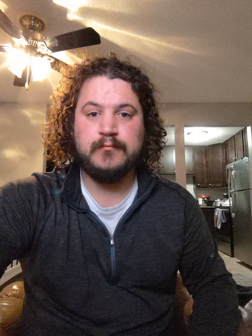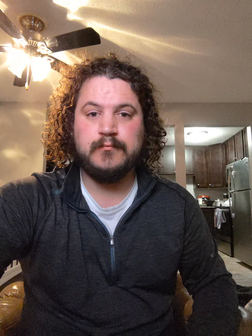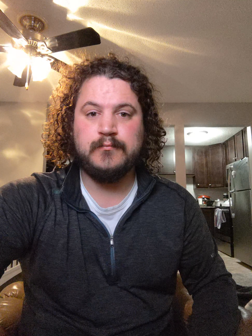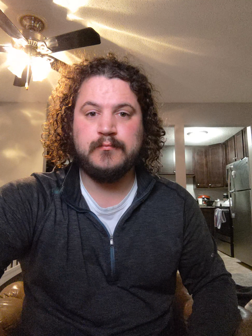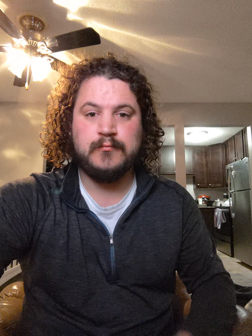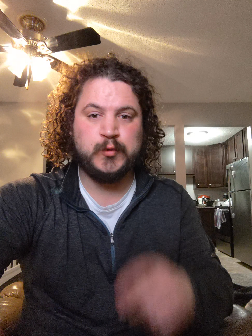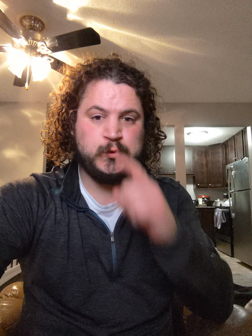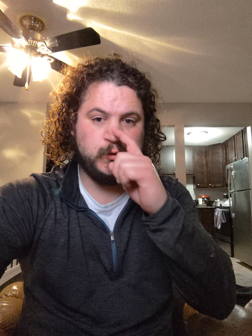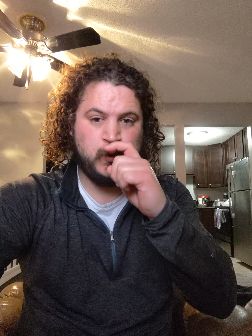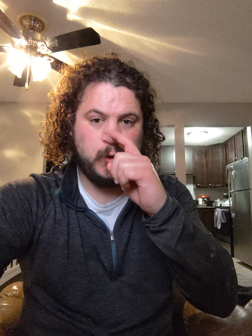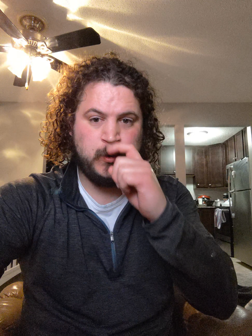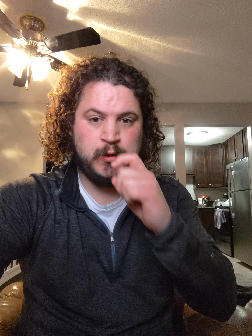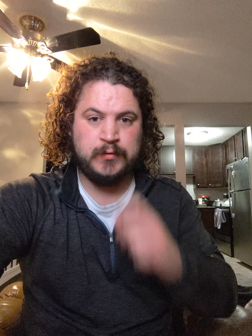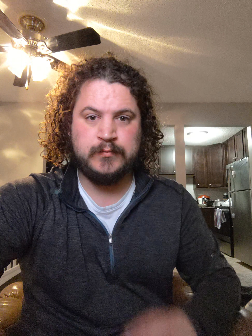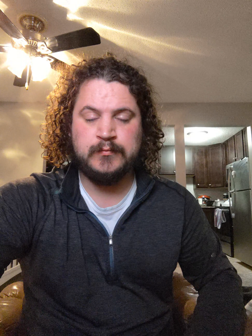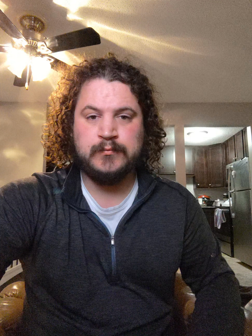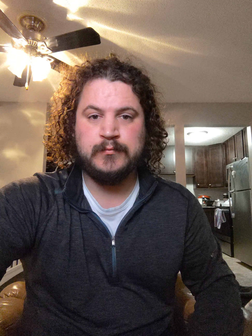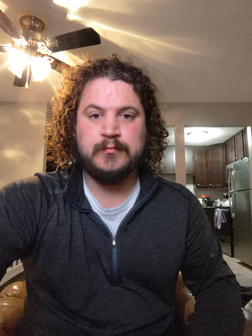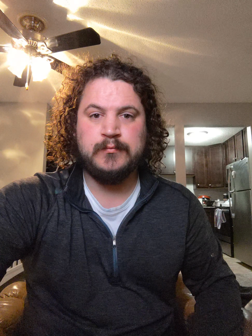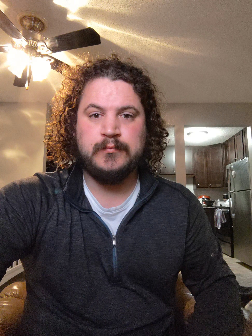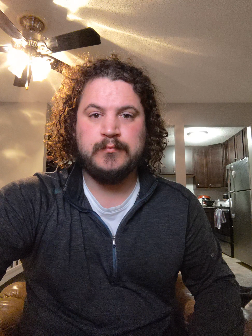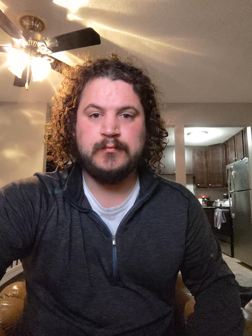doll